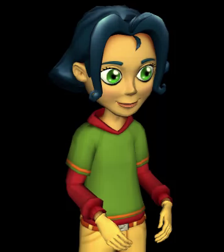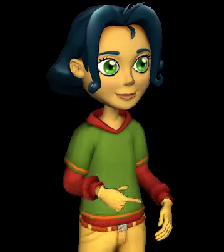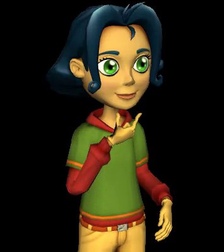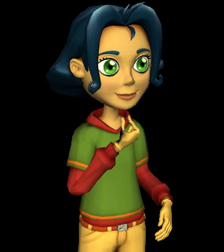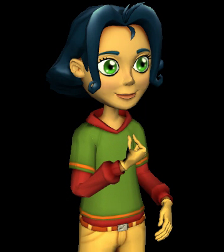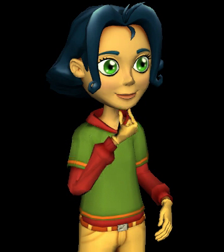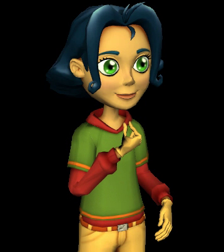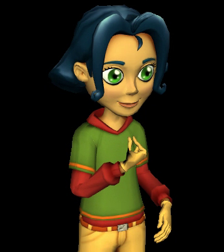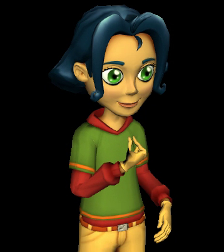سهل